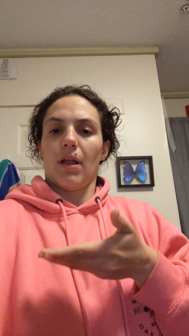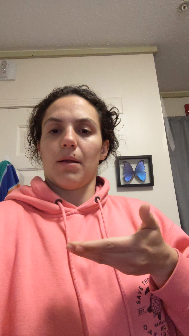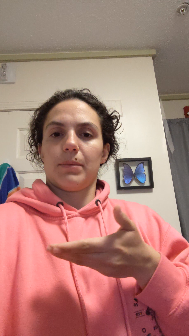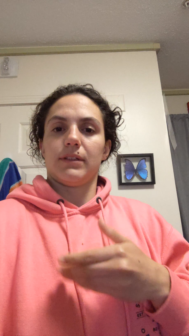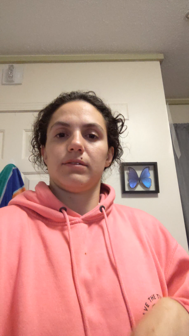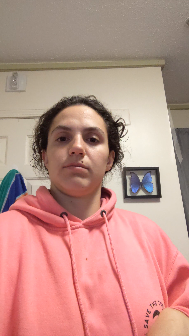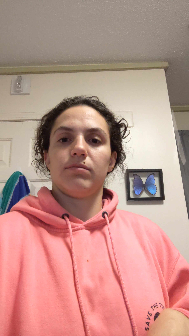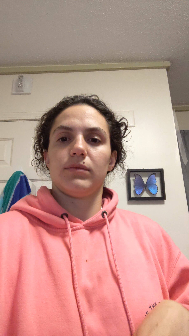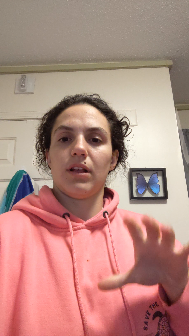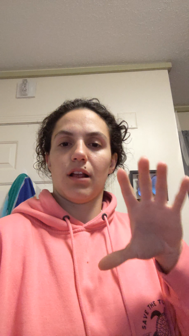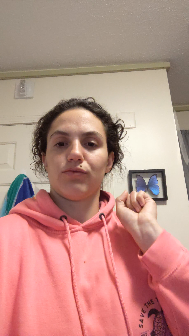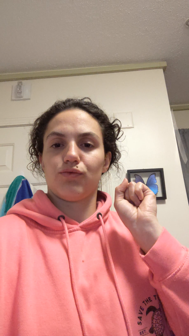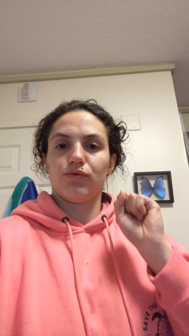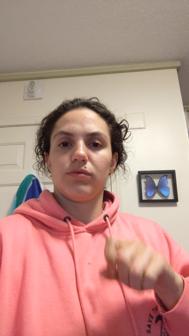catch